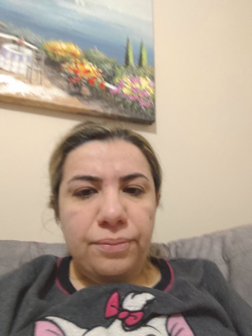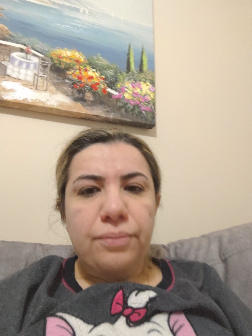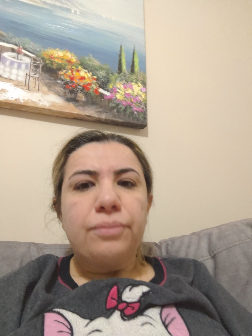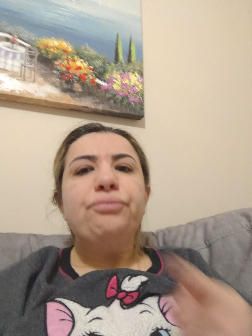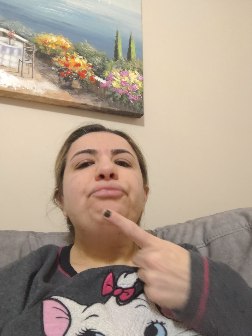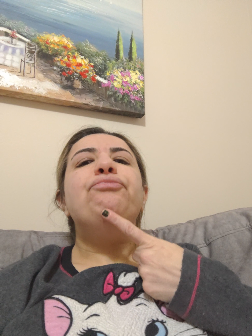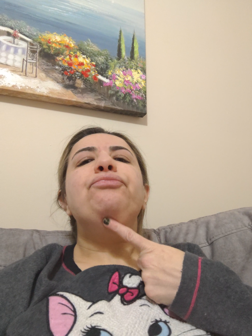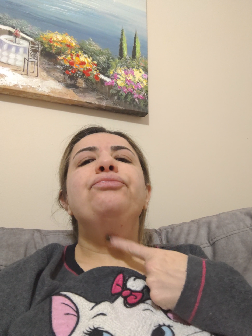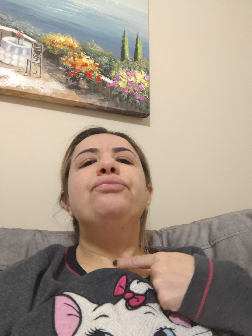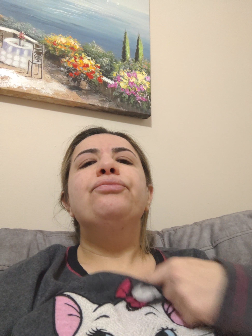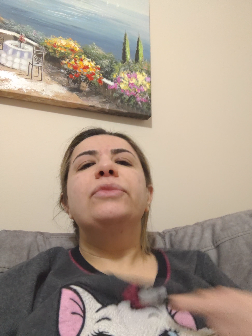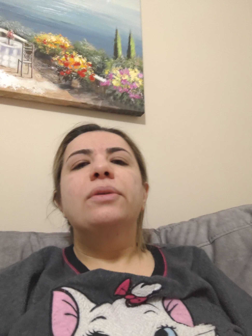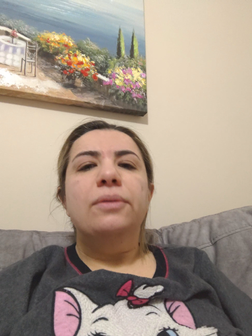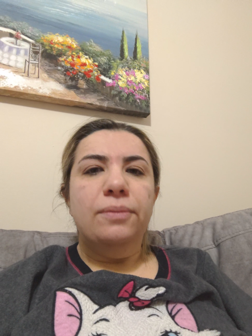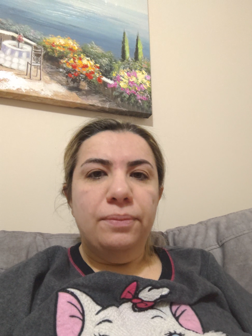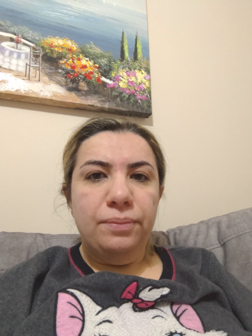thirsty